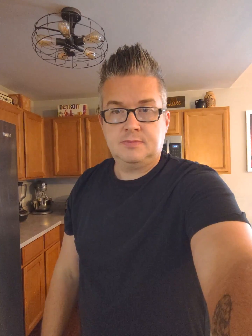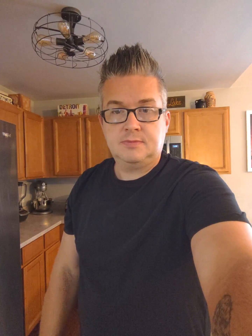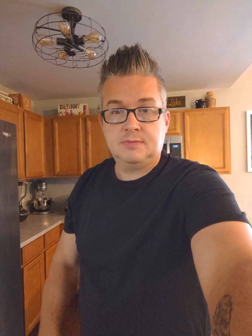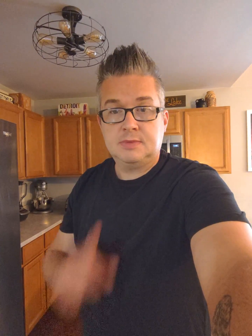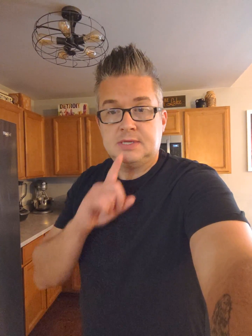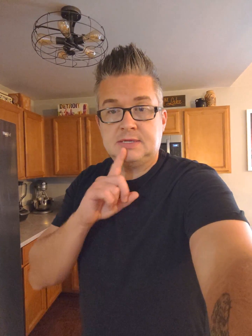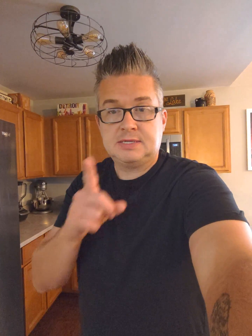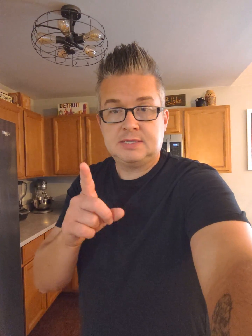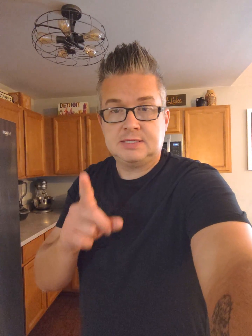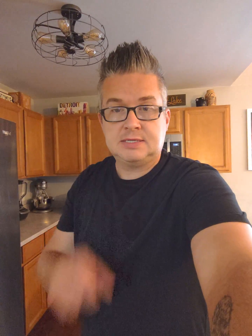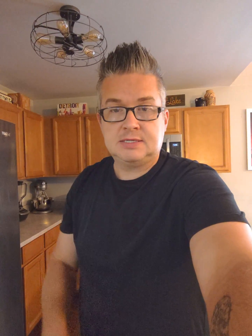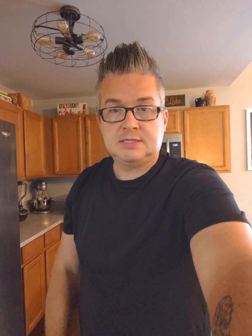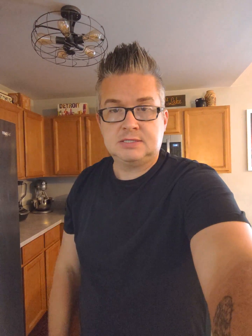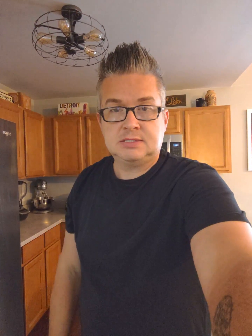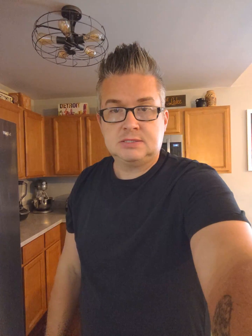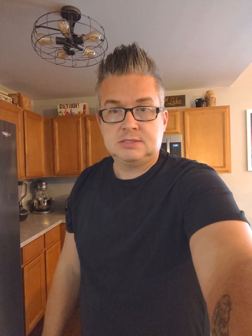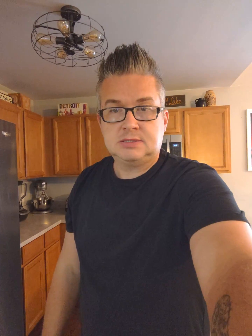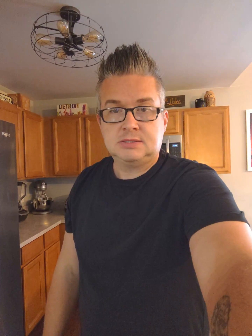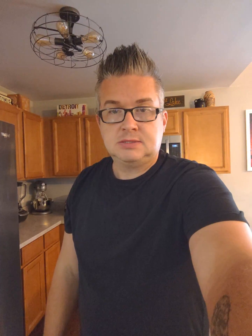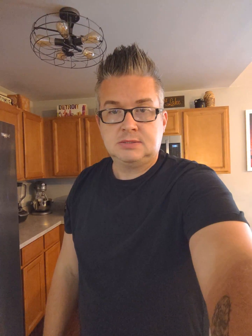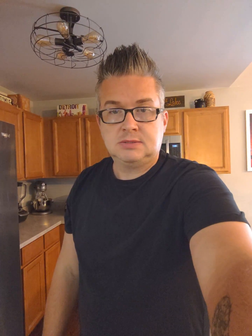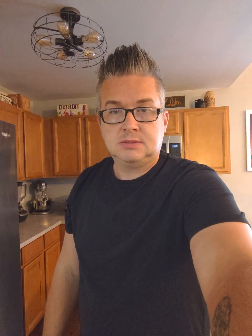is